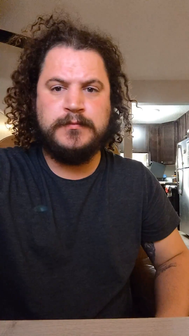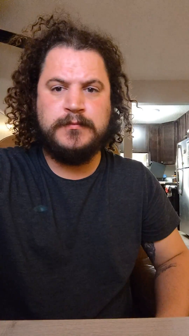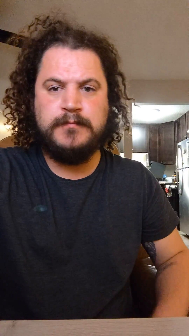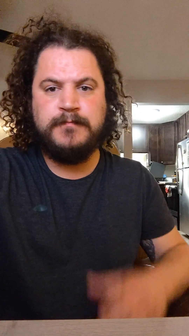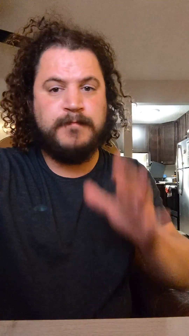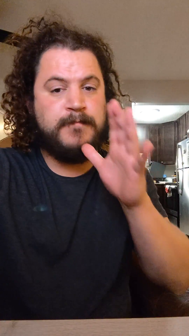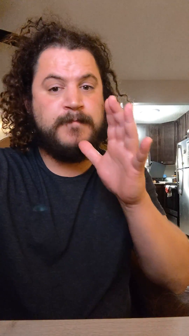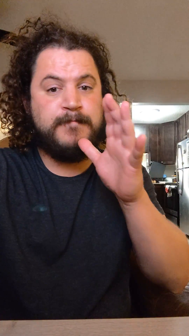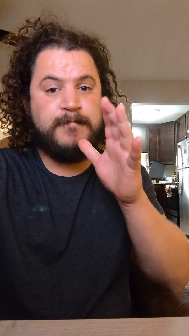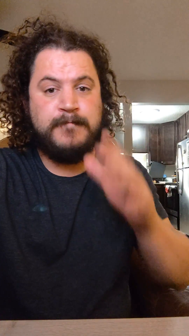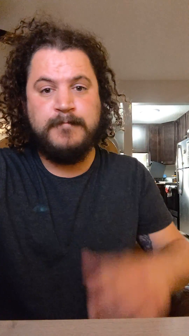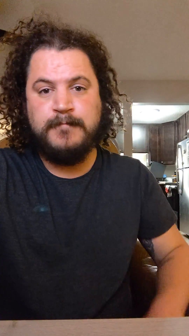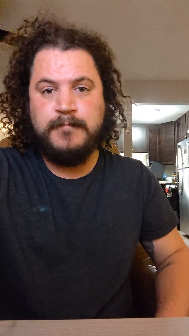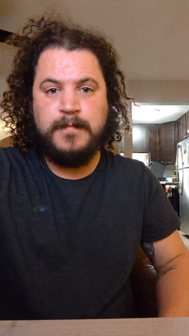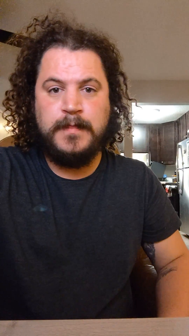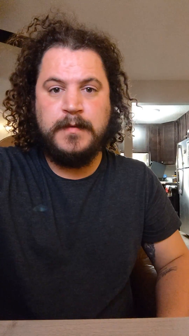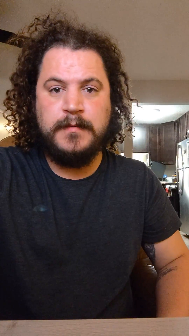mommy